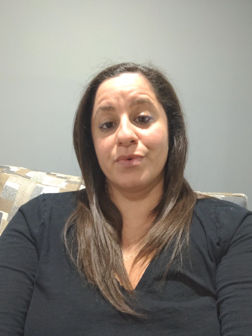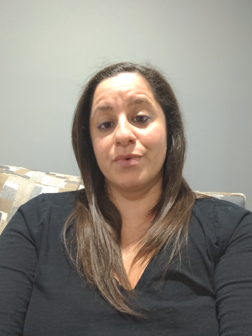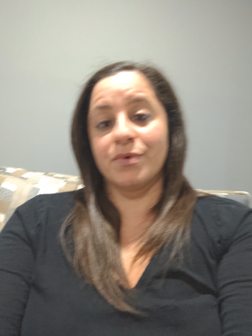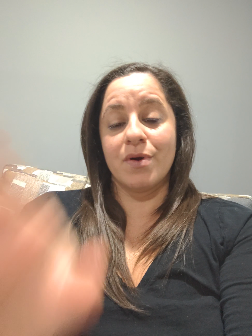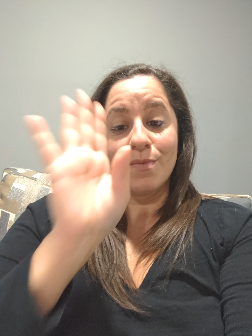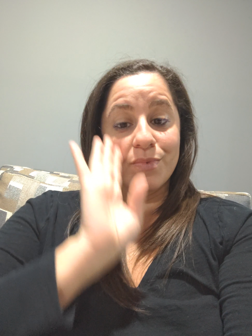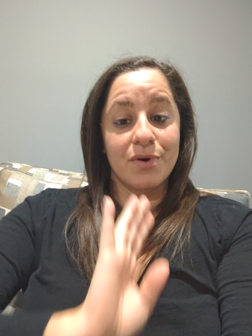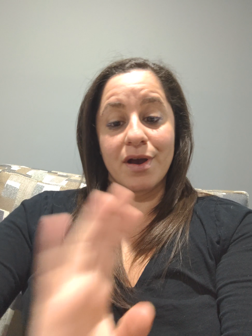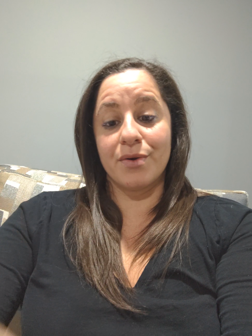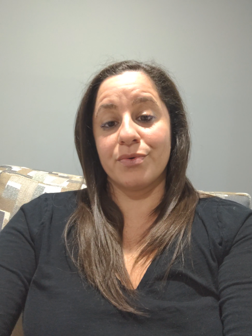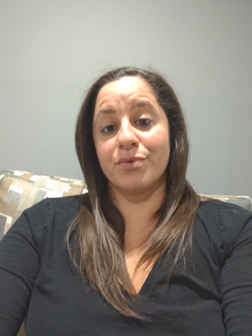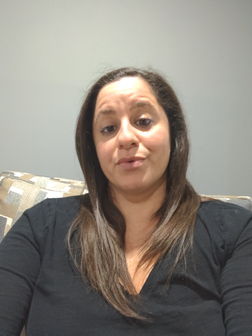brown